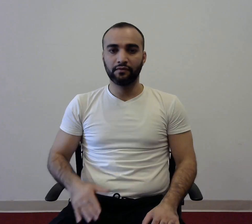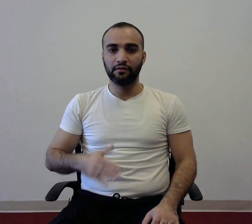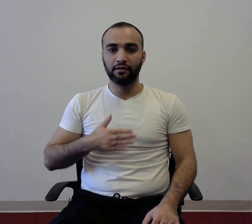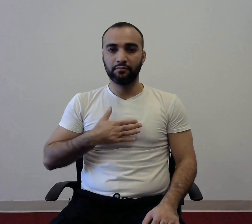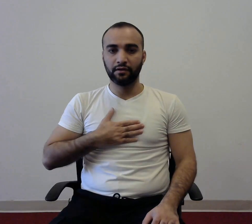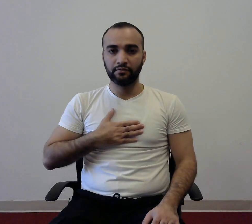mən